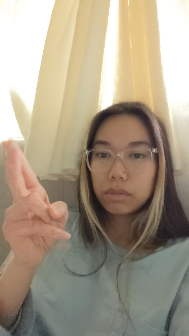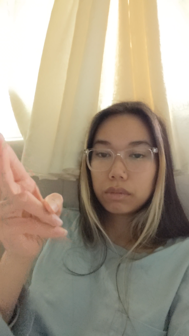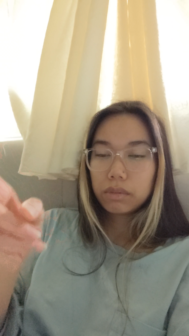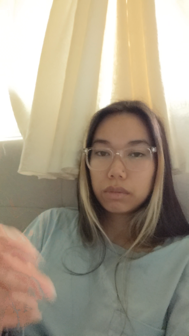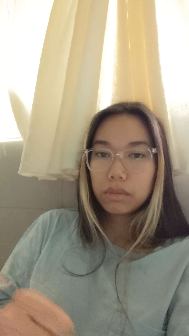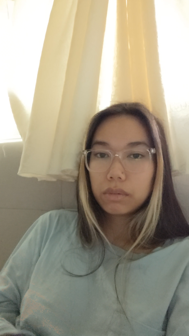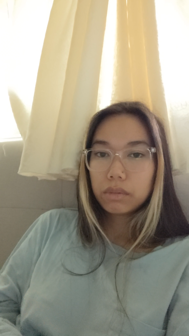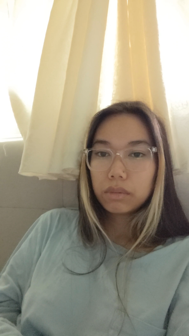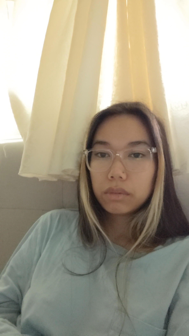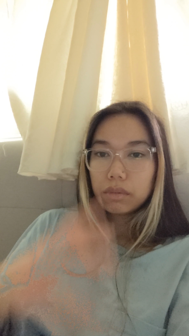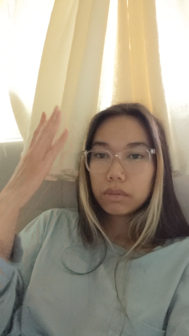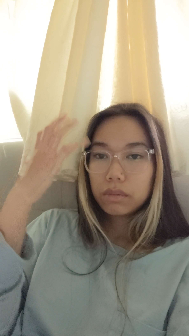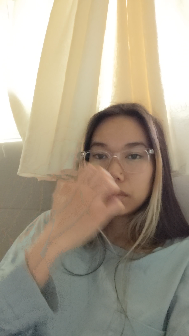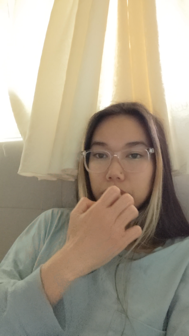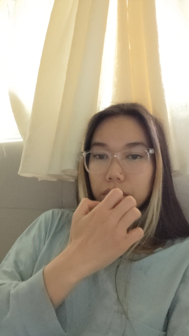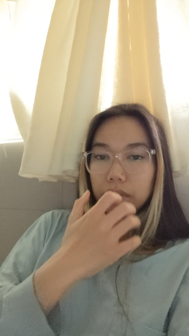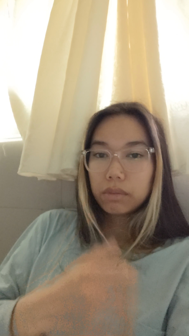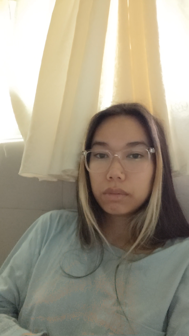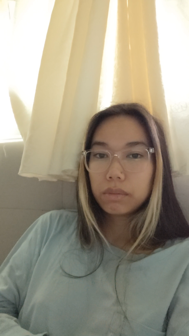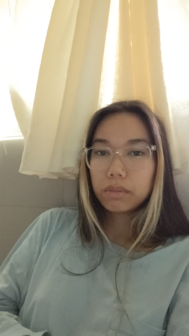dark